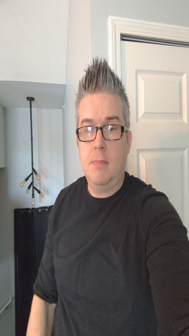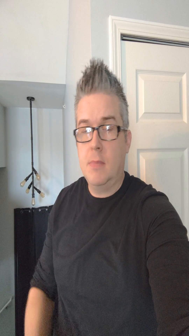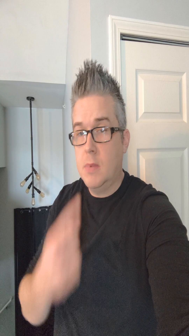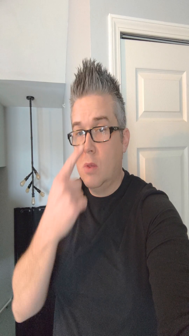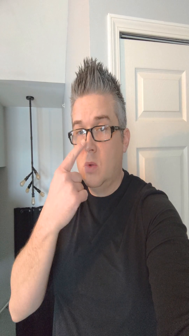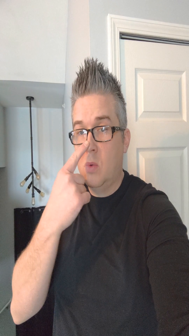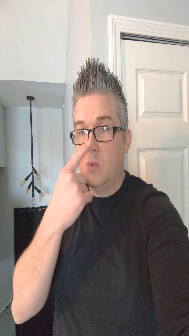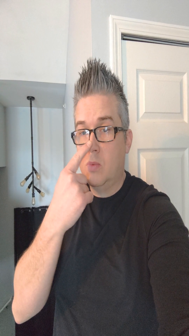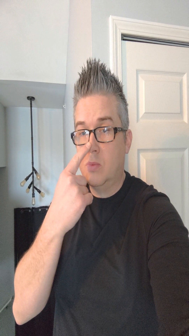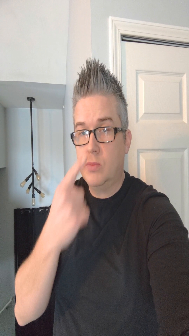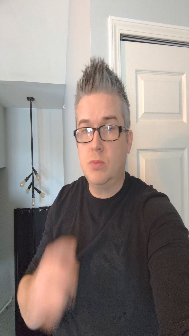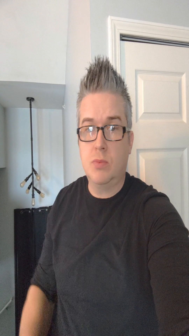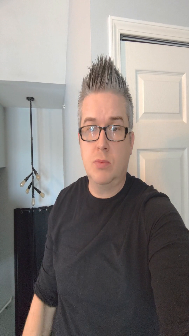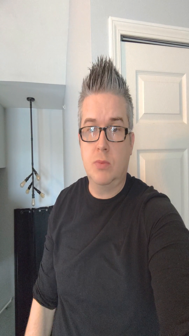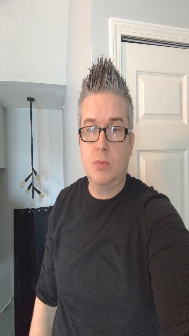nose